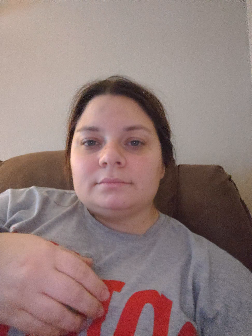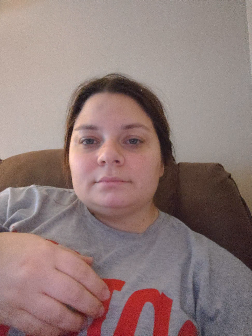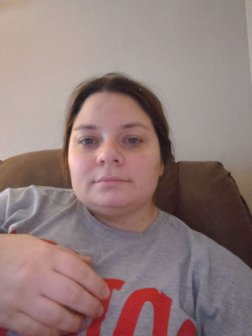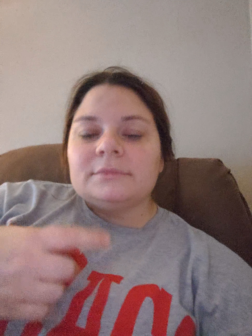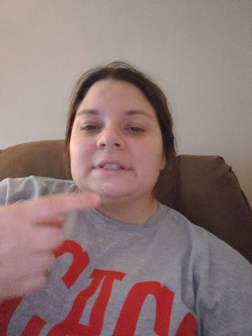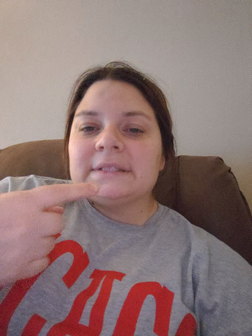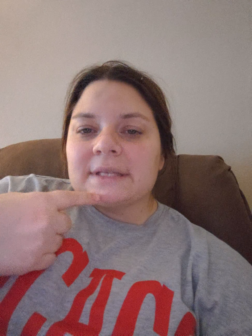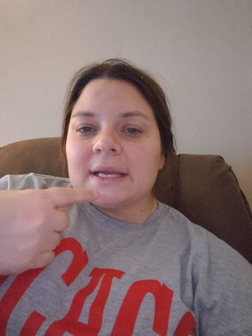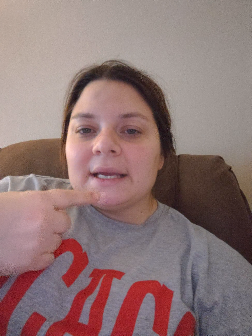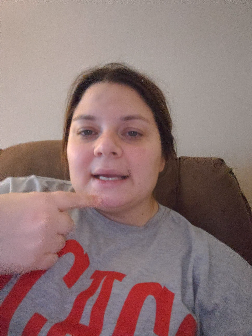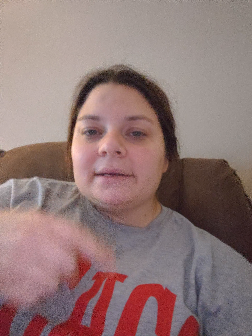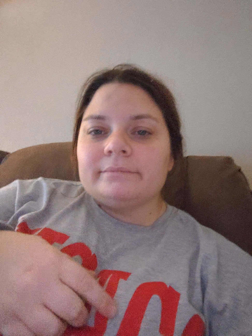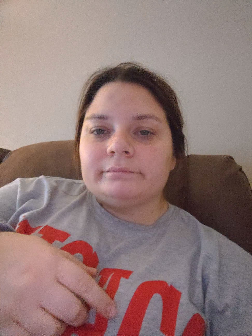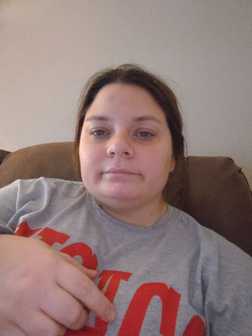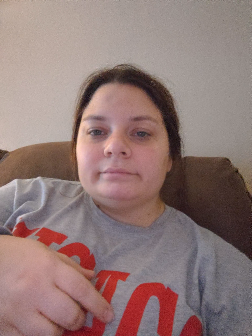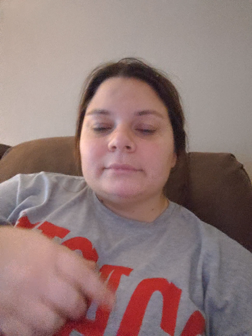say